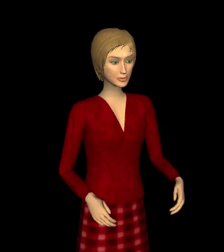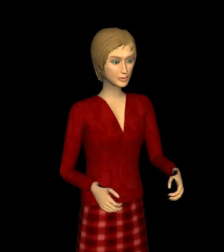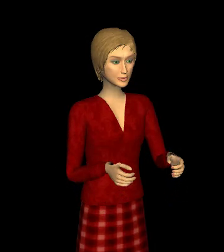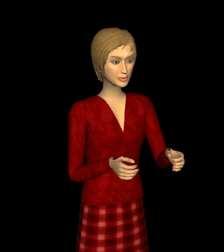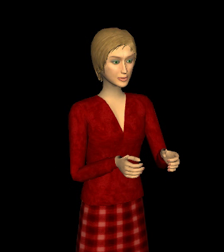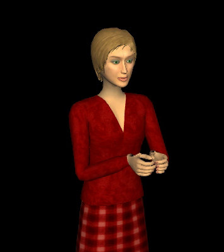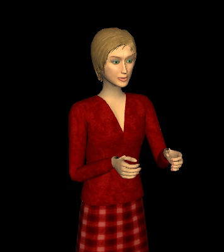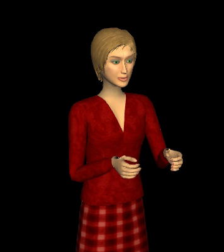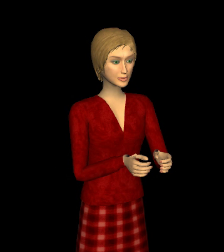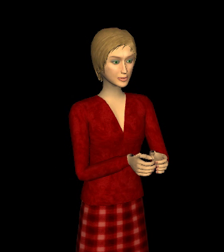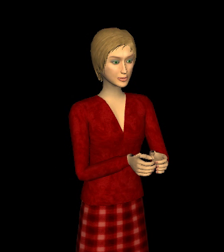يجتمع